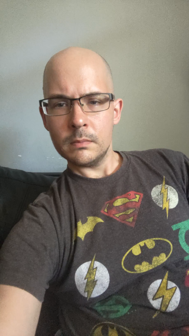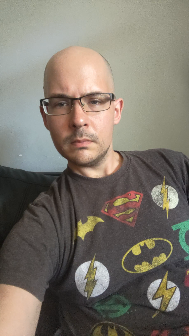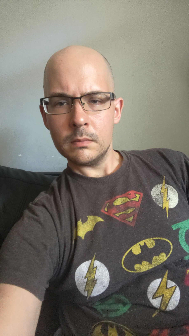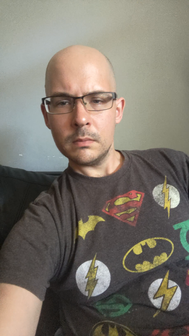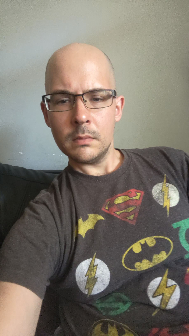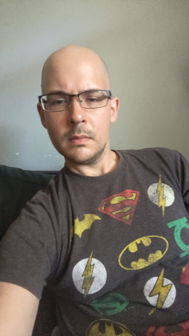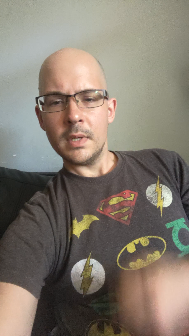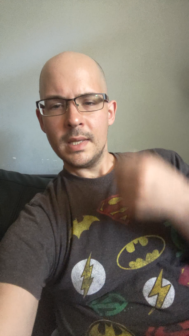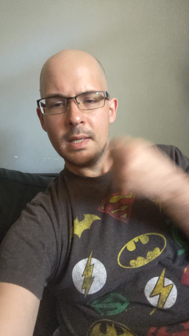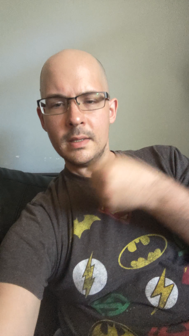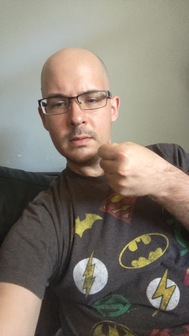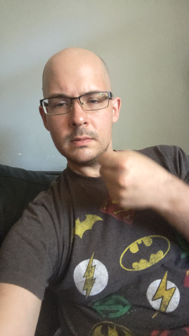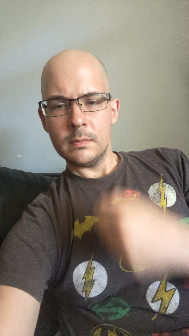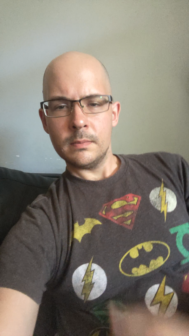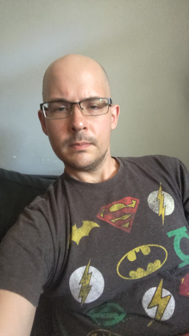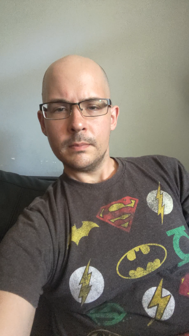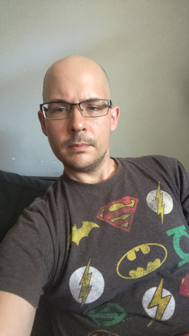hit